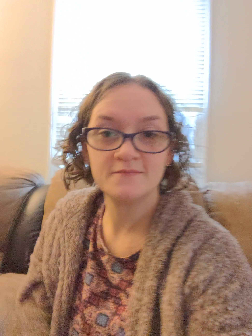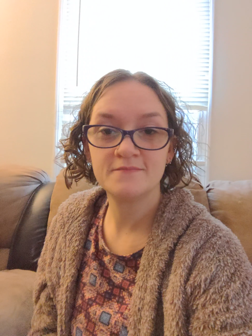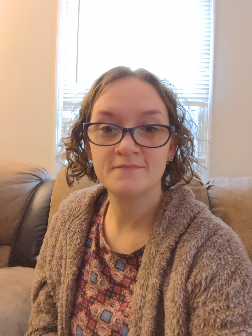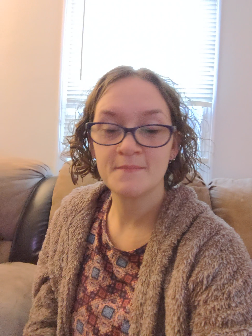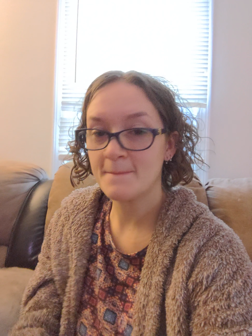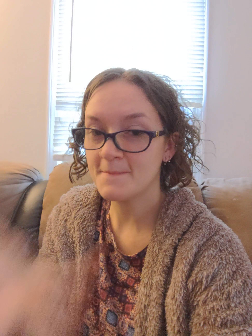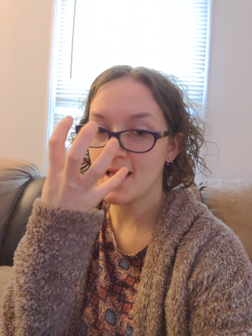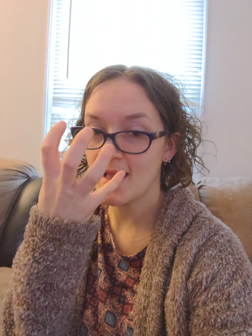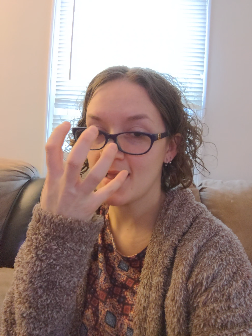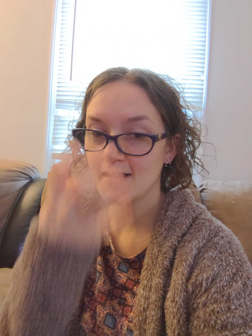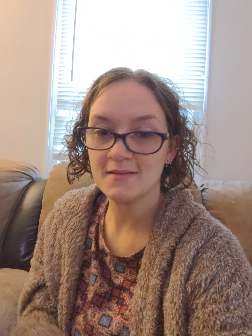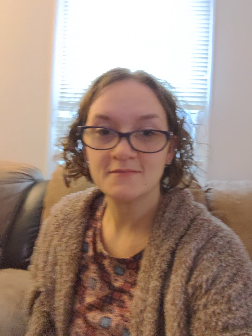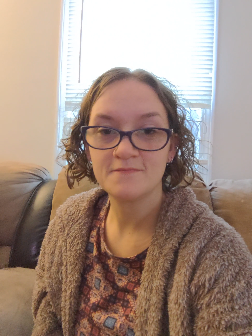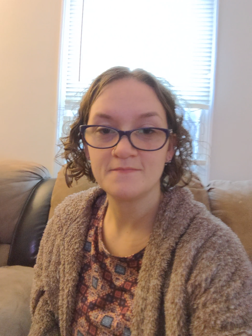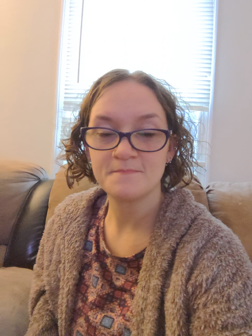mad